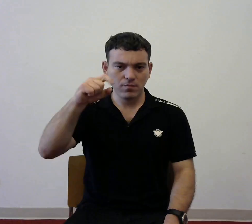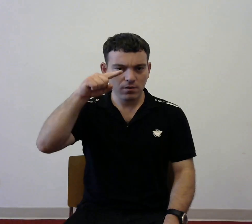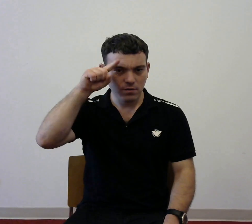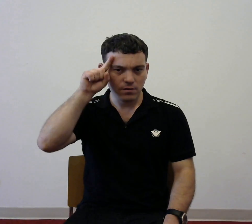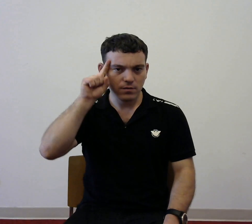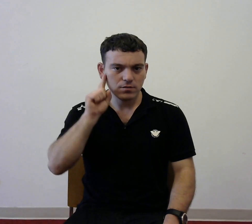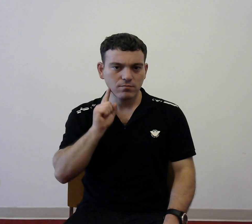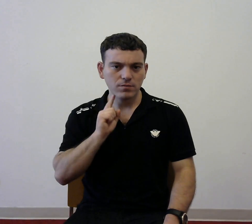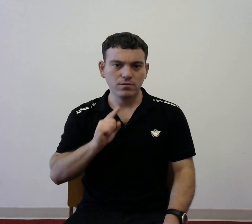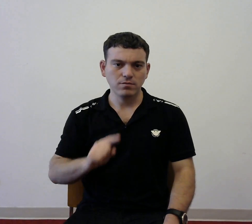azərbaycan